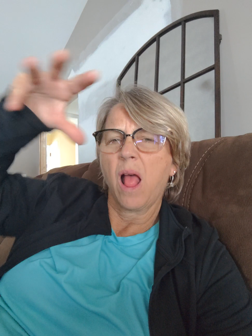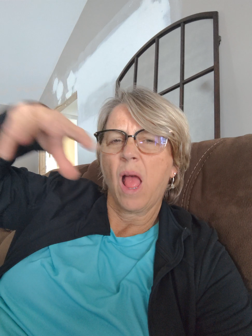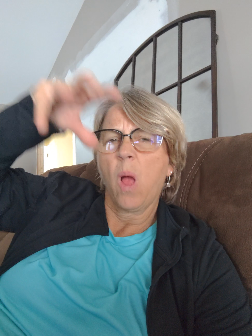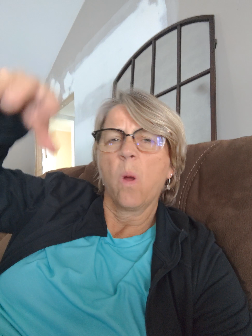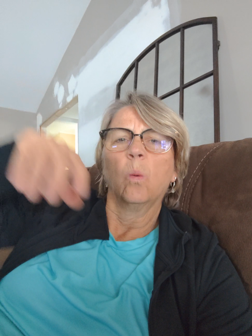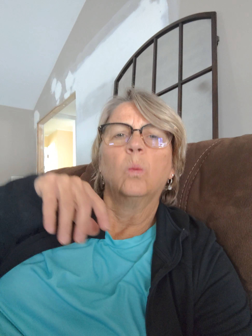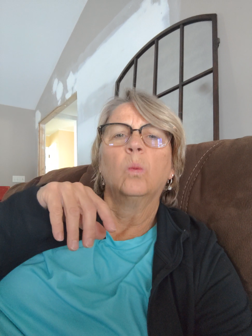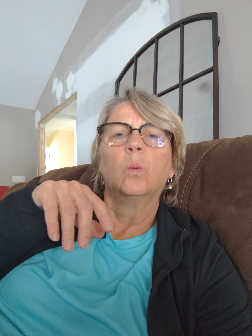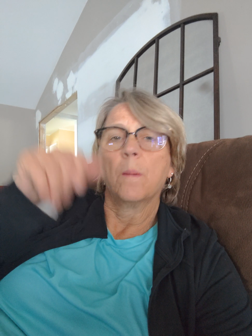cloud